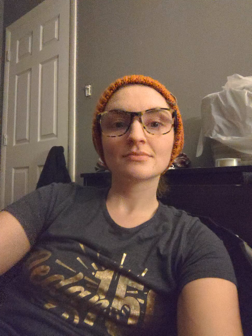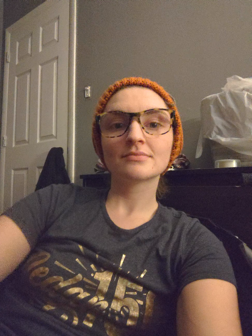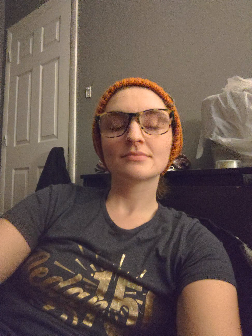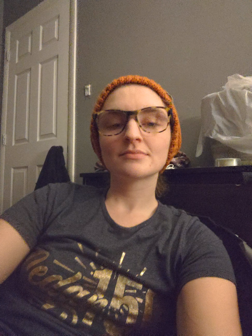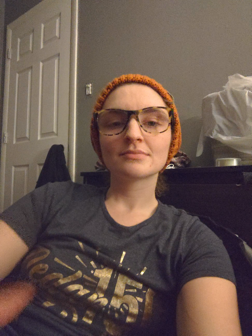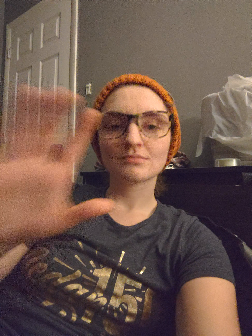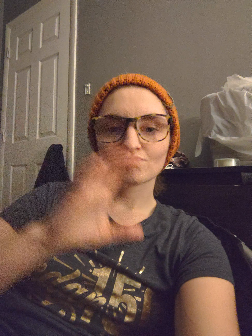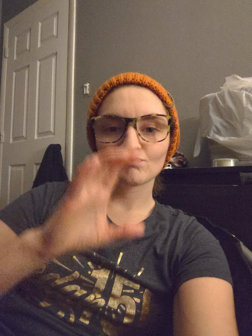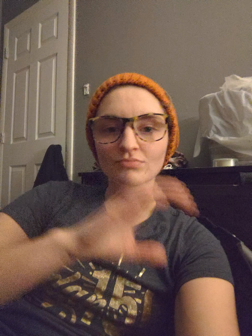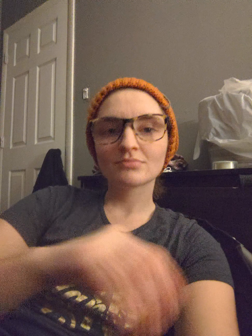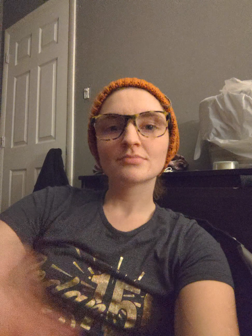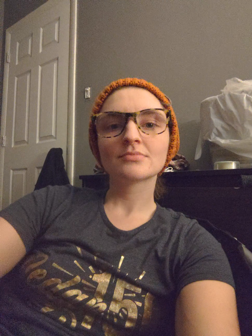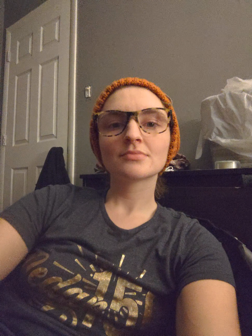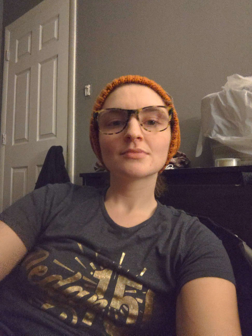cloud